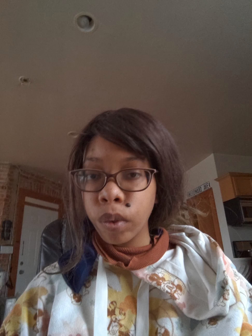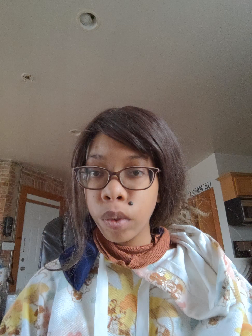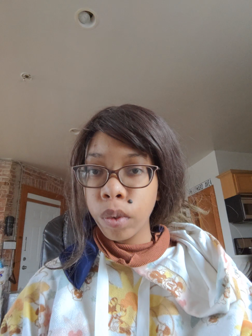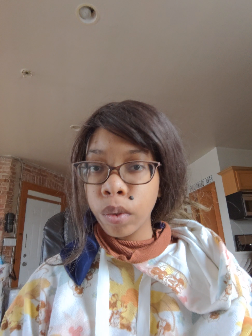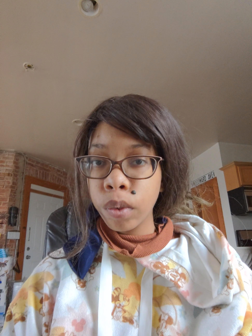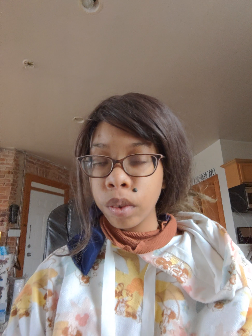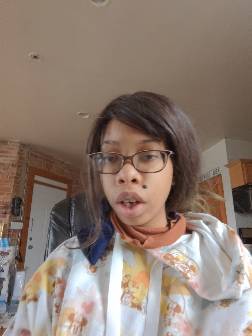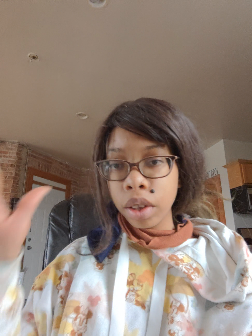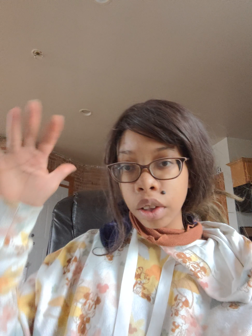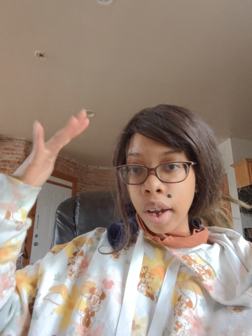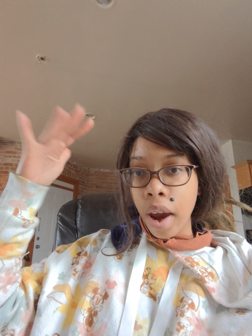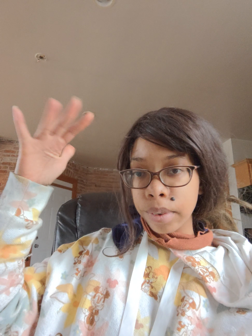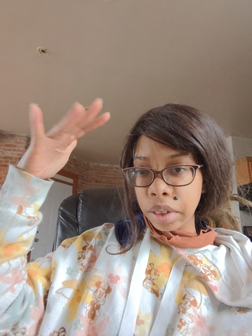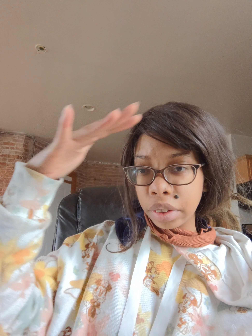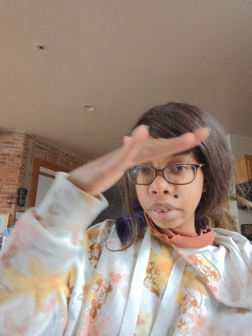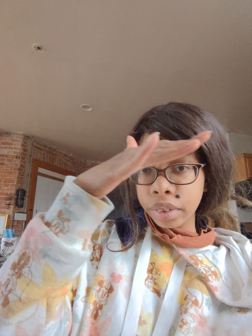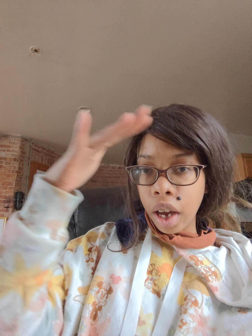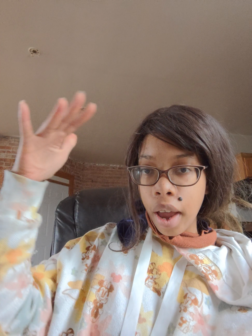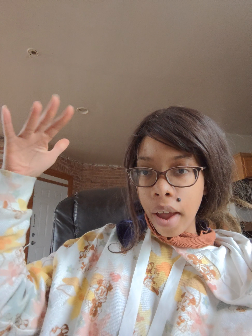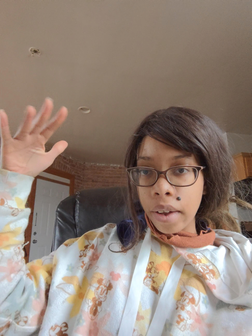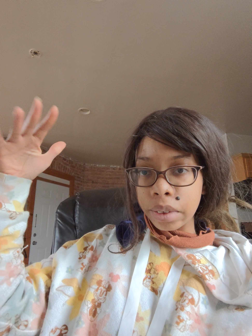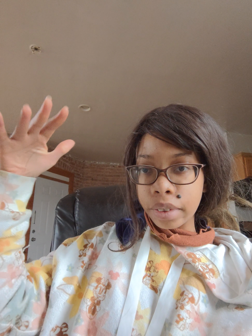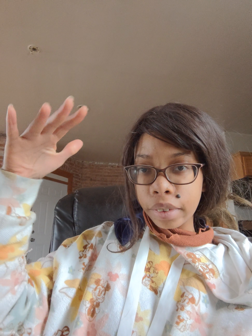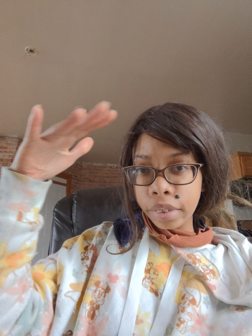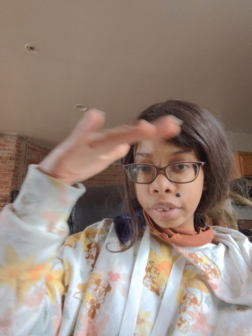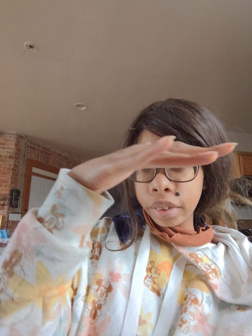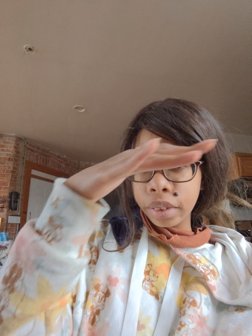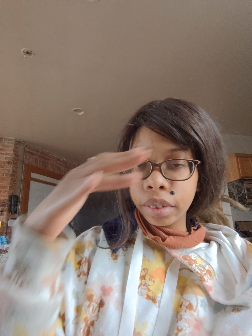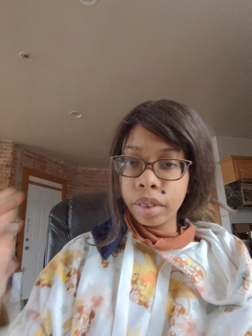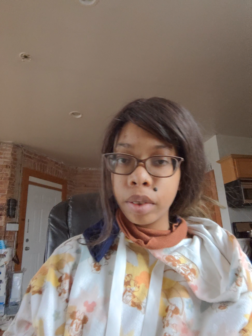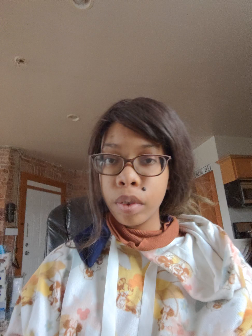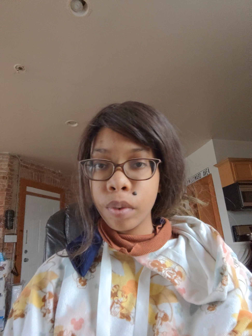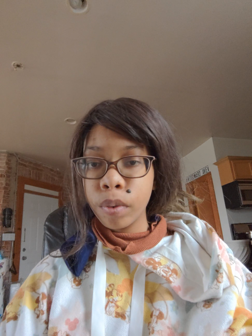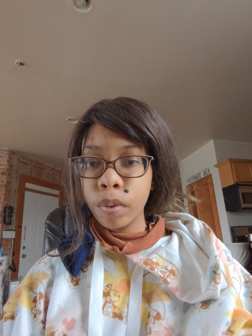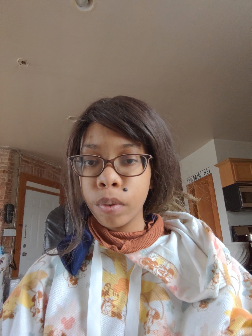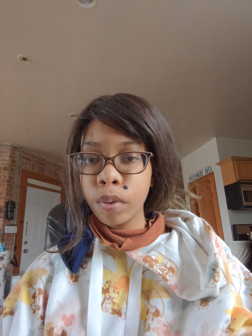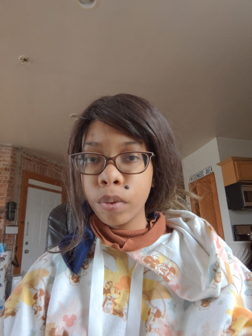helicopter